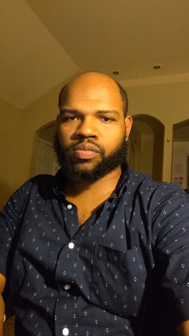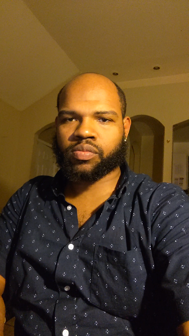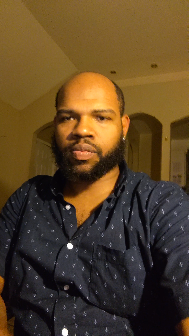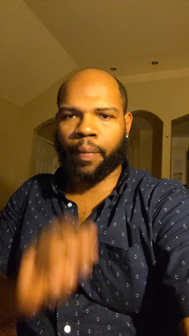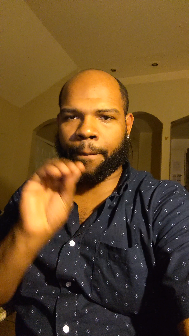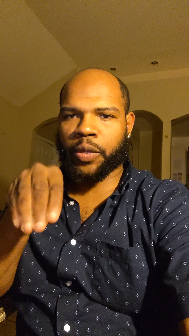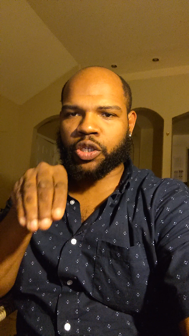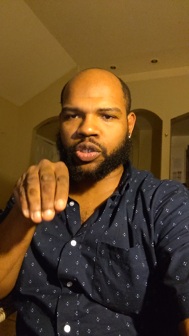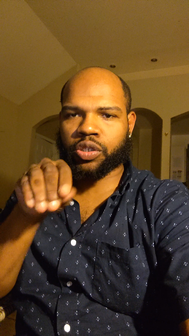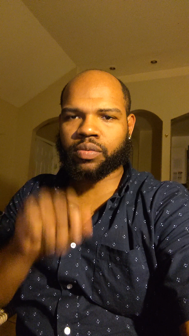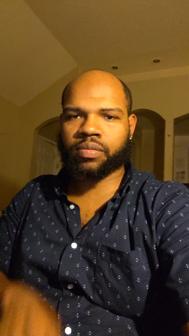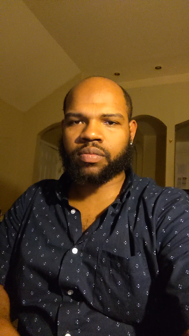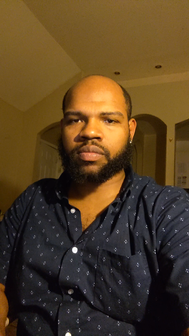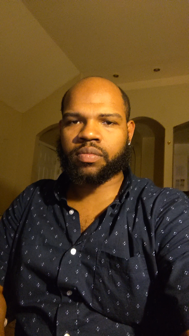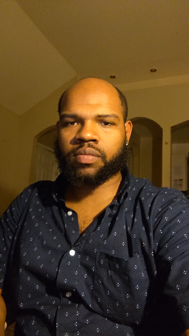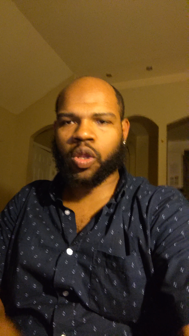put